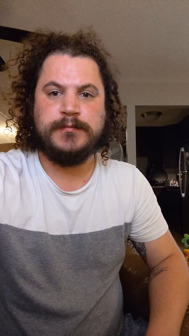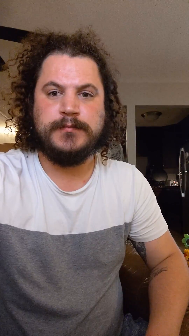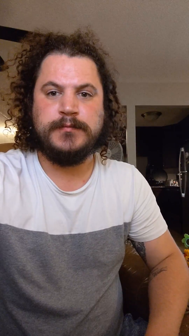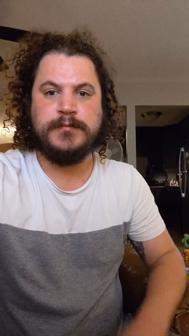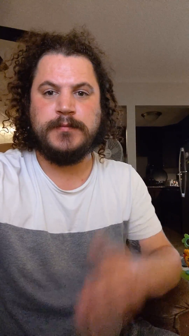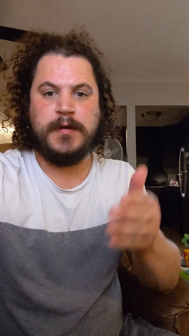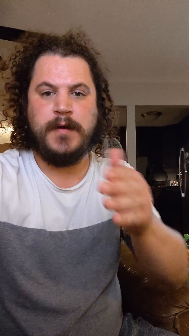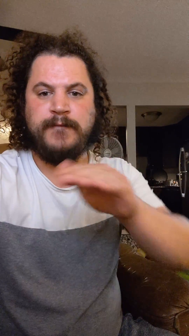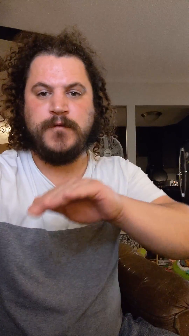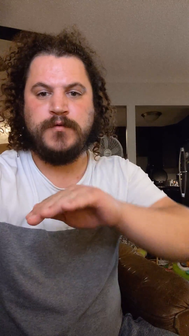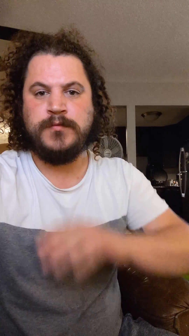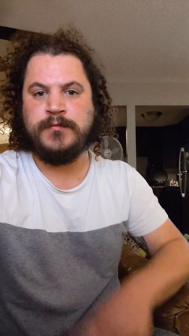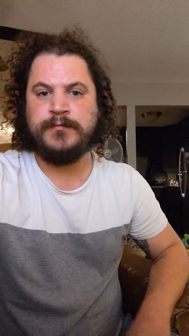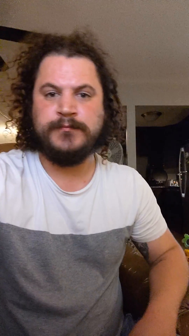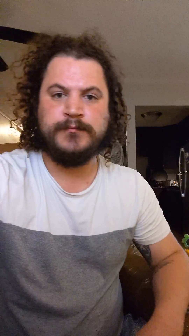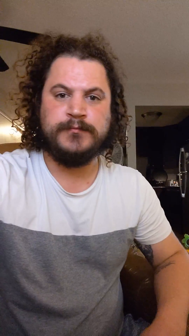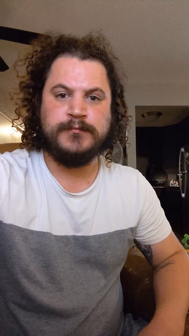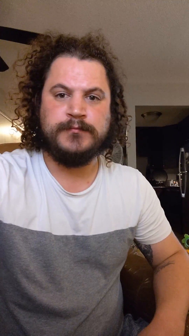cover